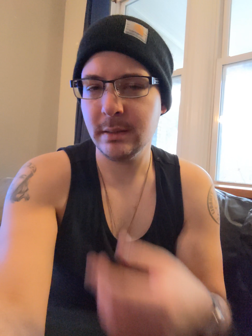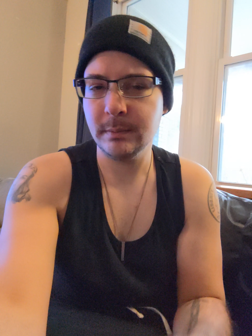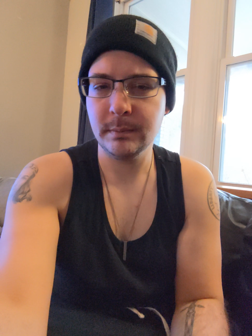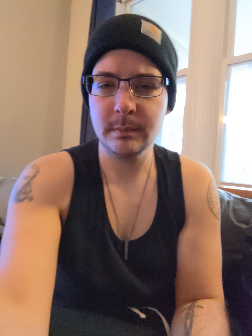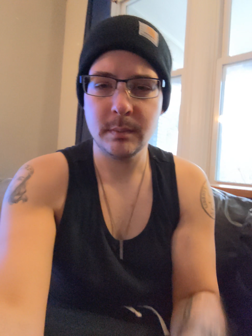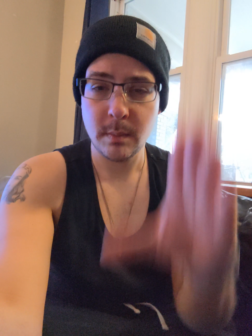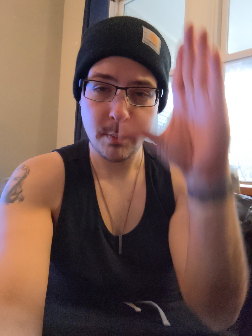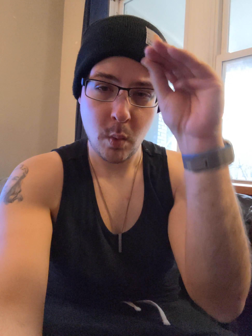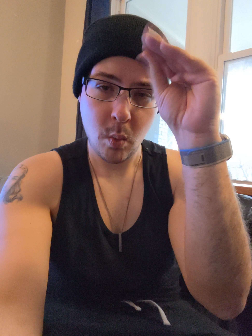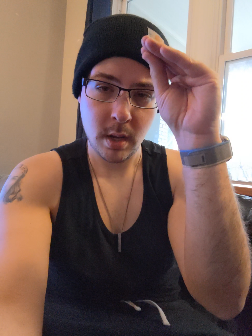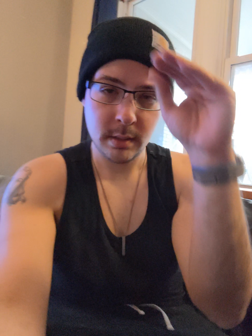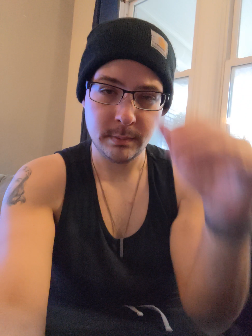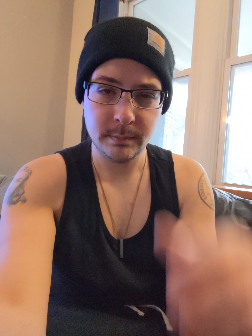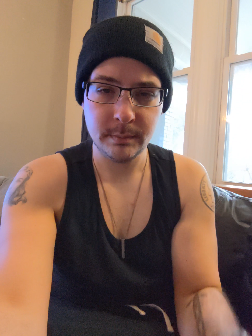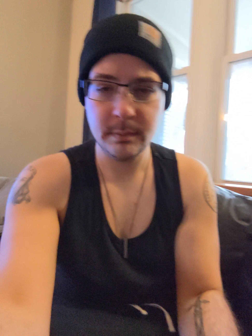boy